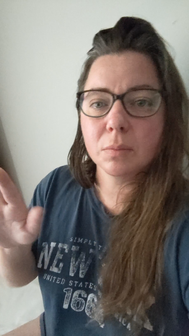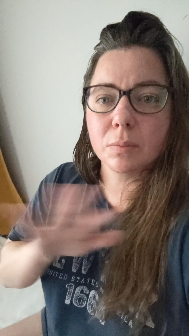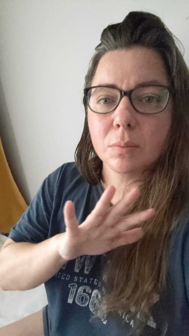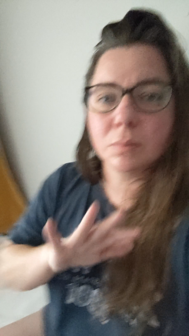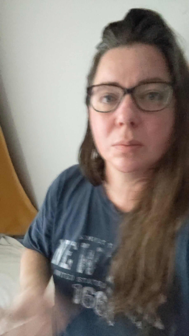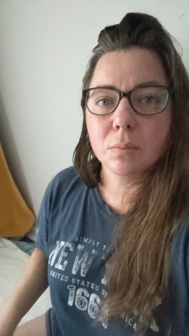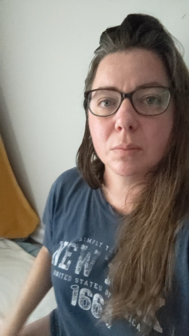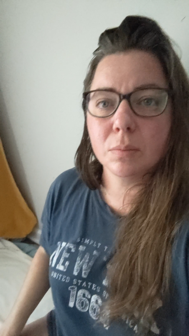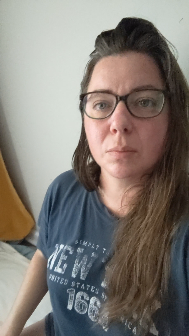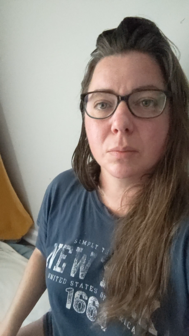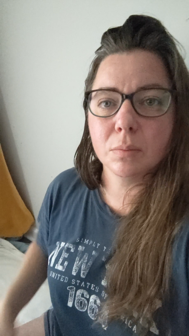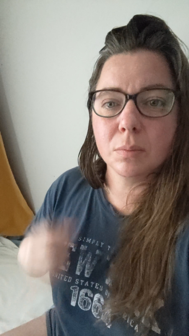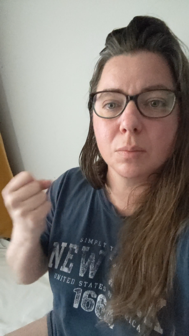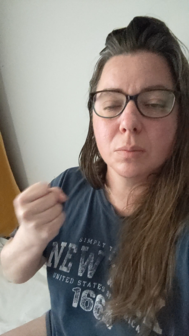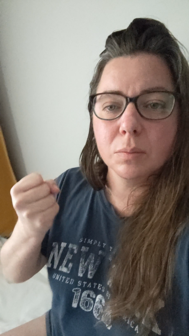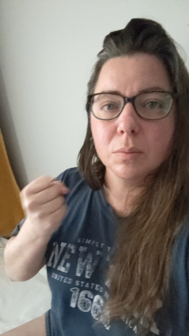hold